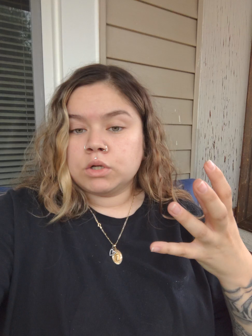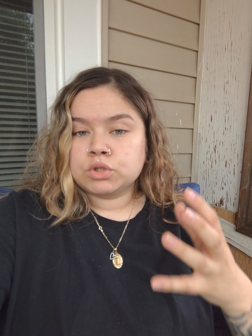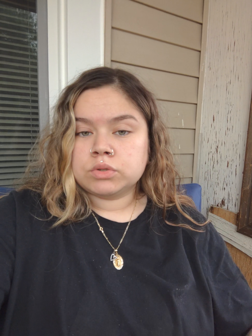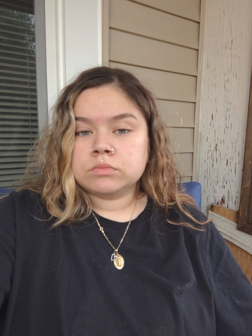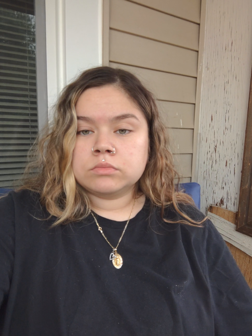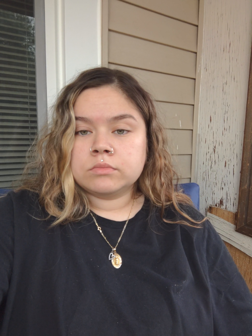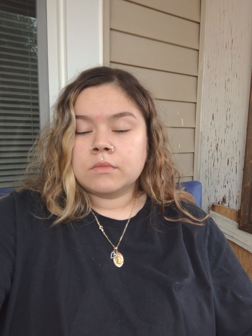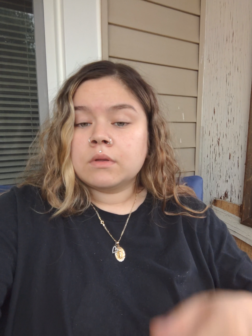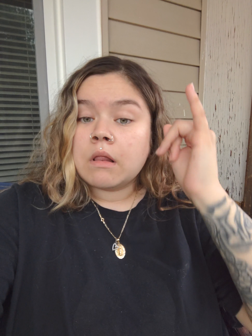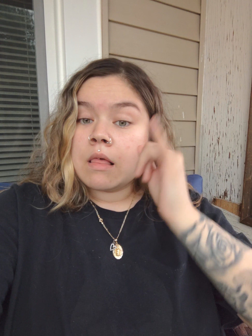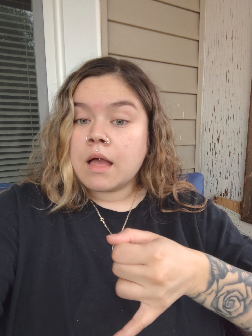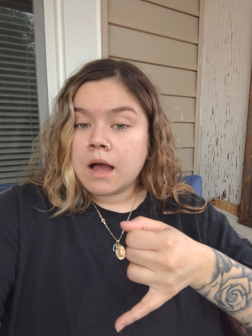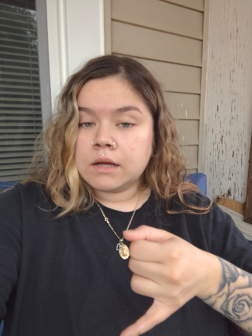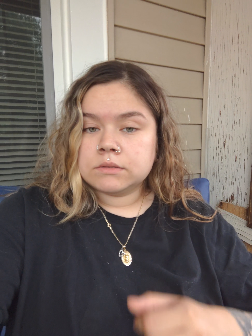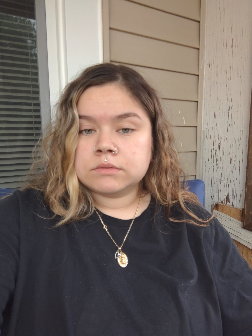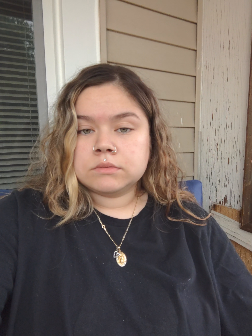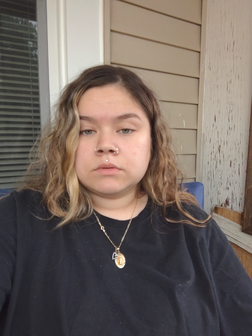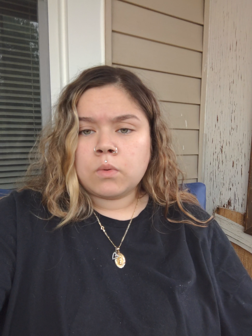last